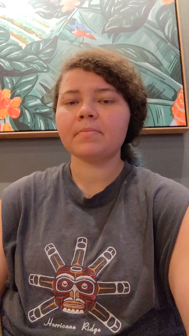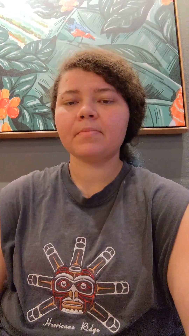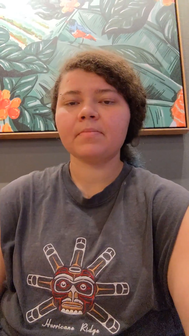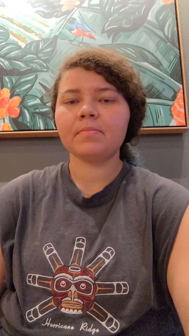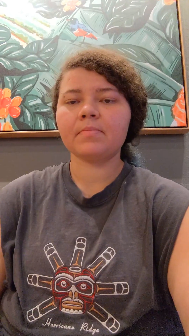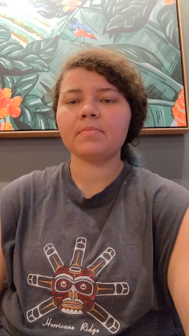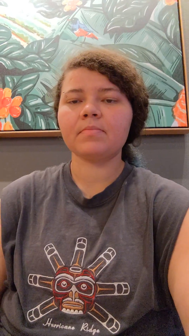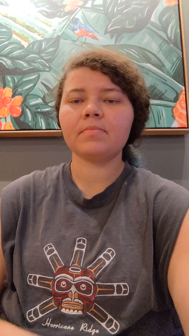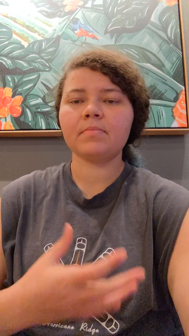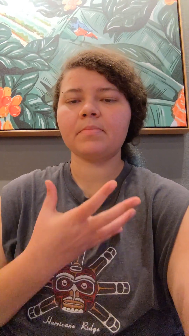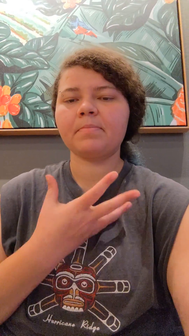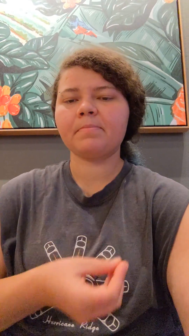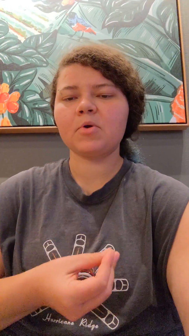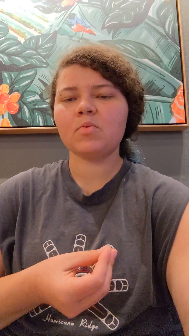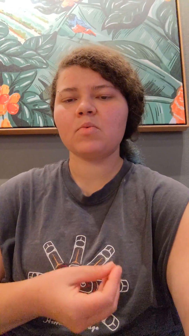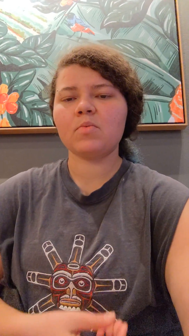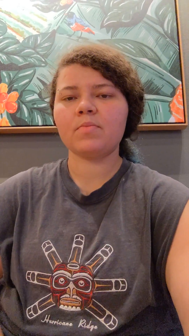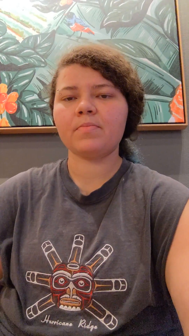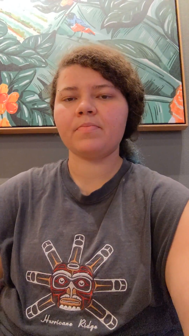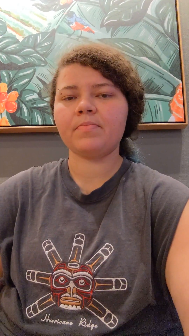poor